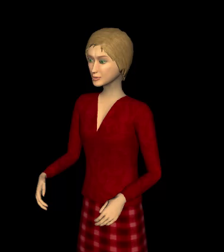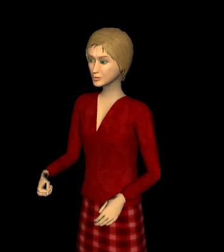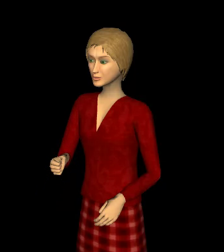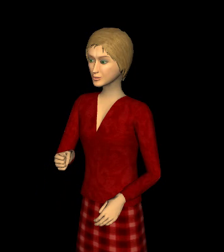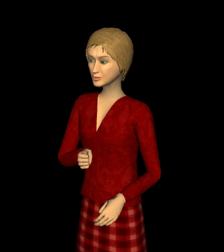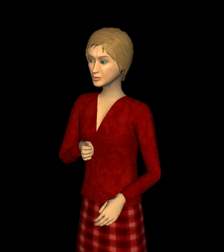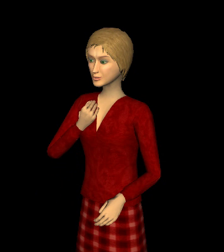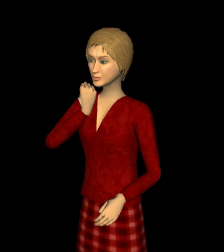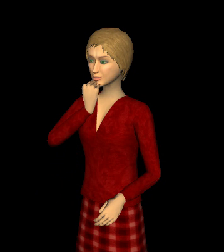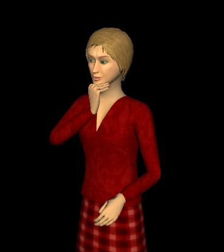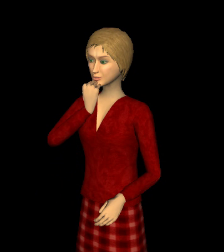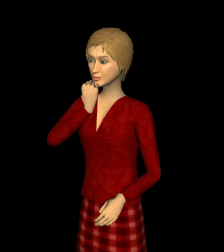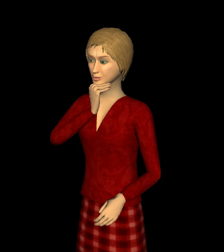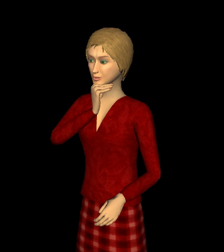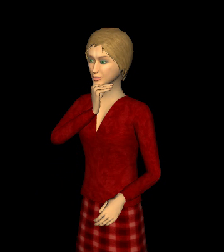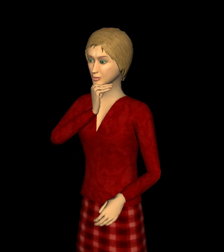ثلاجة